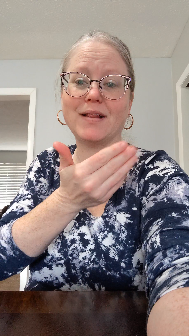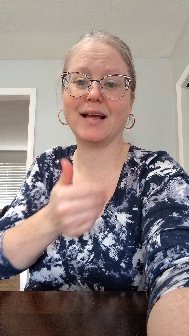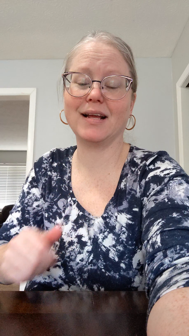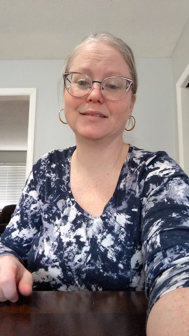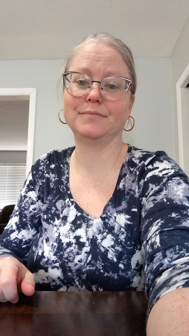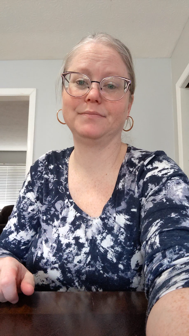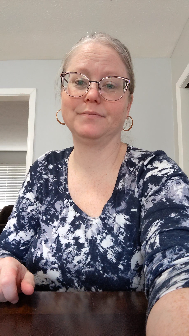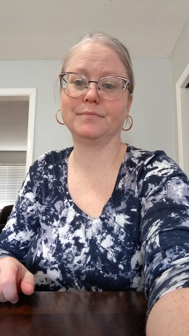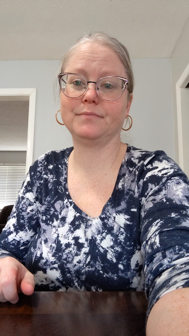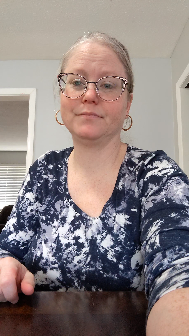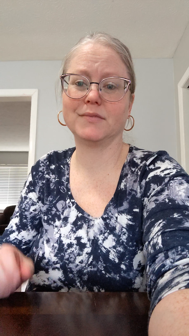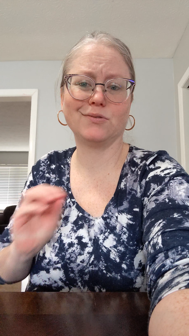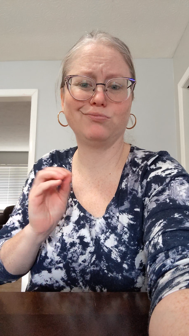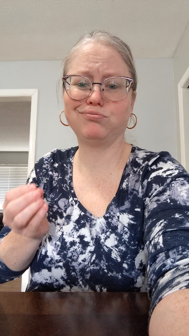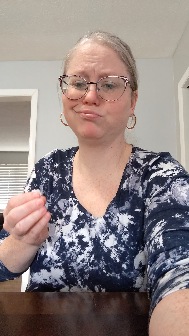none